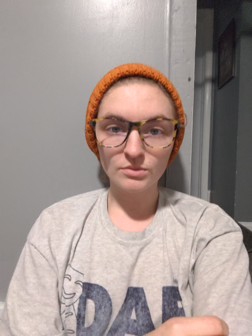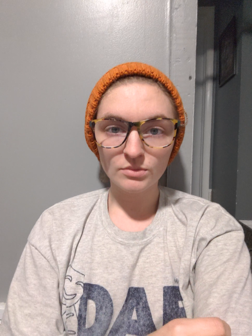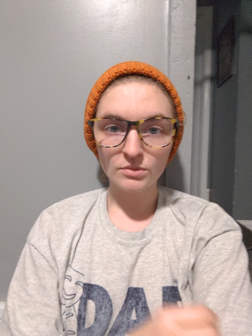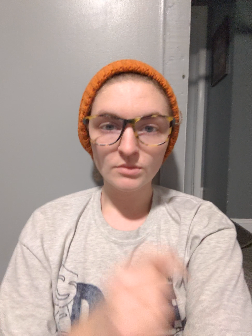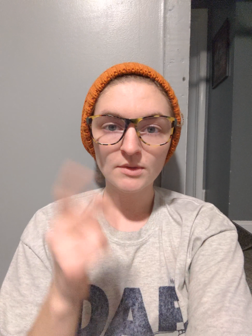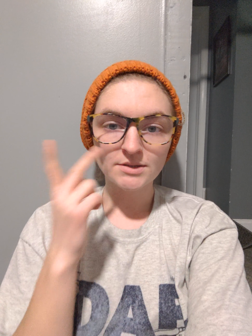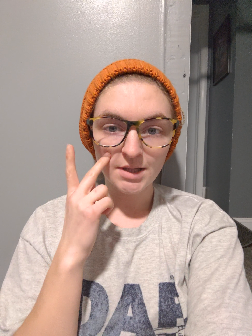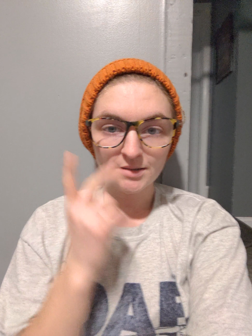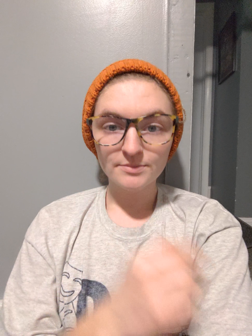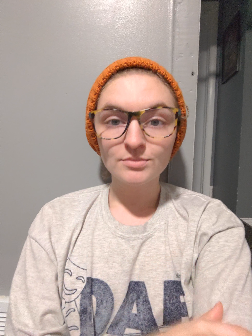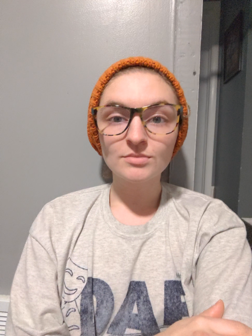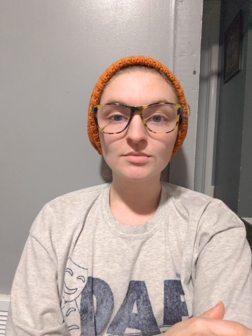see